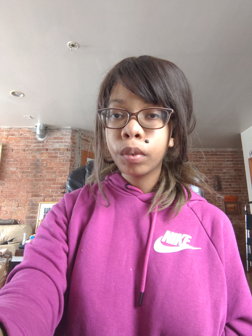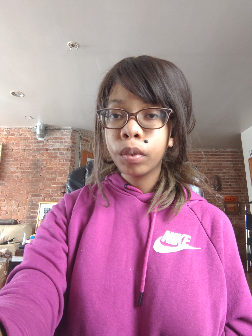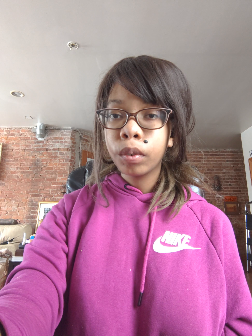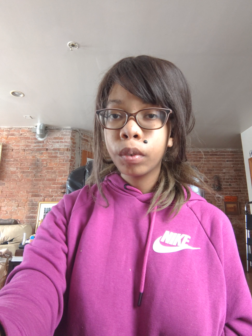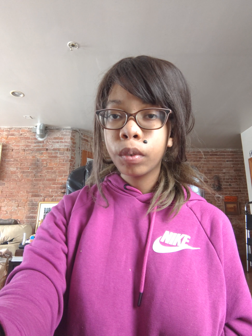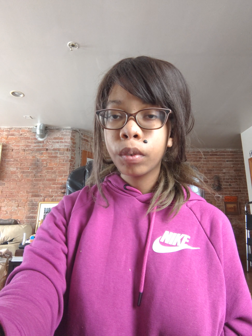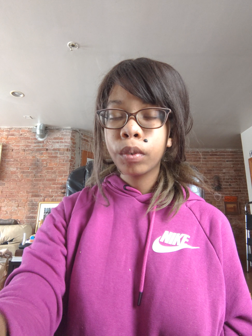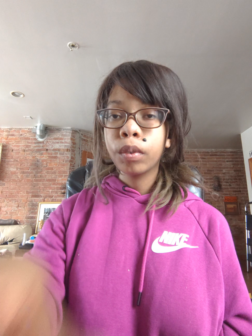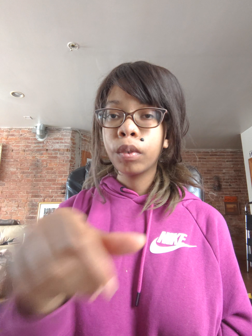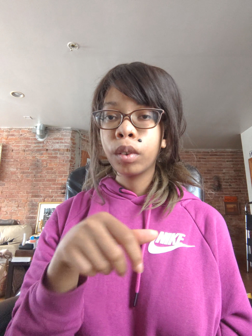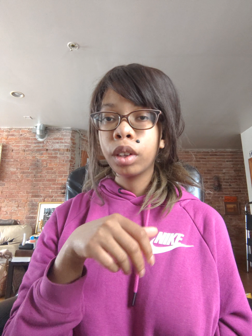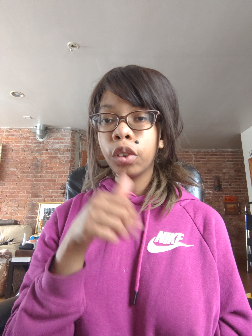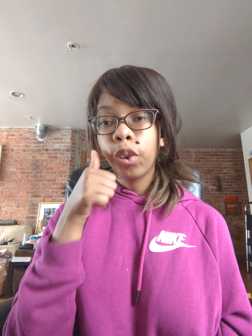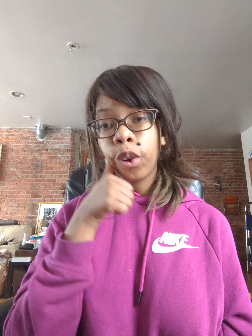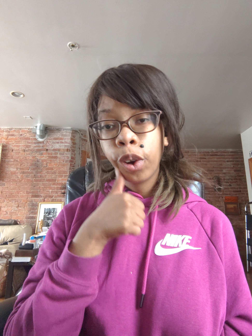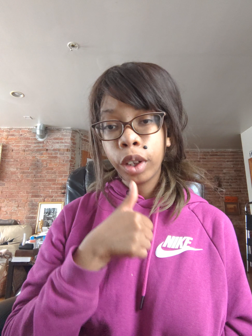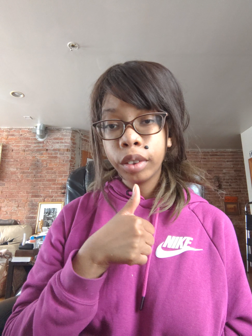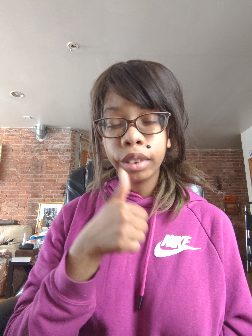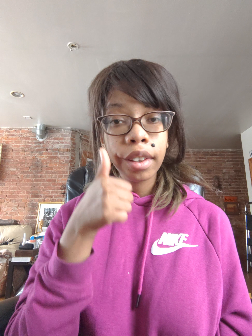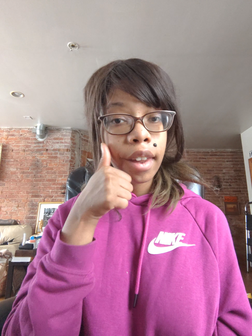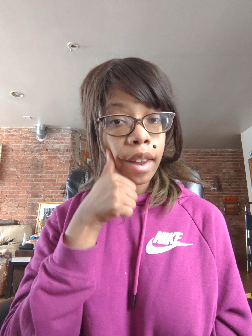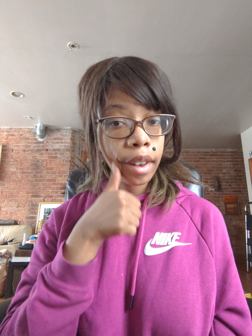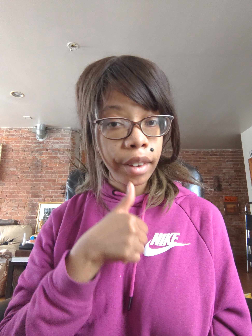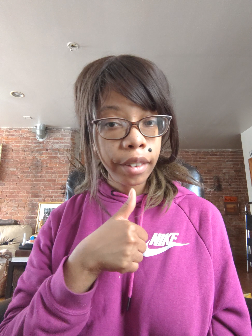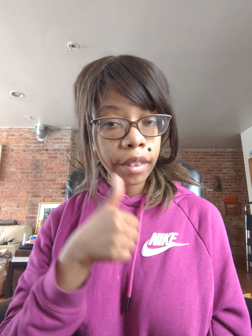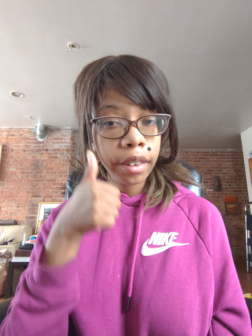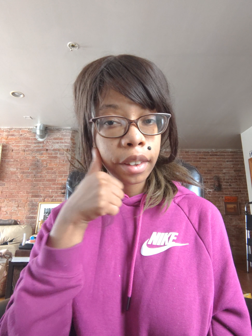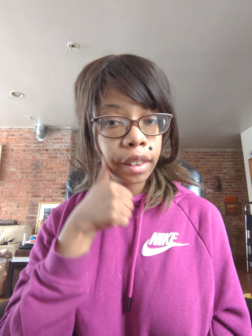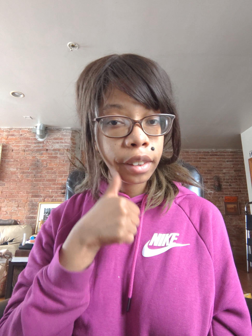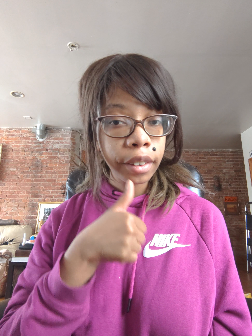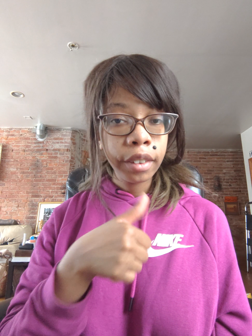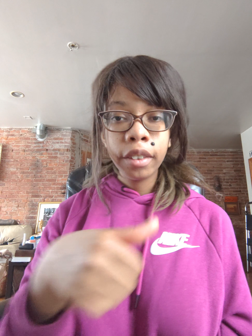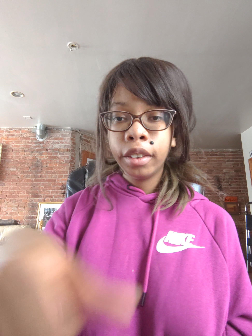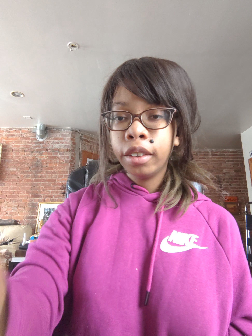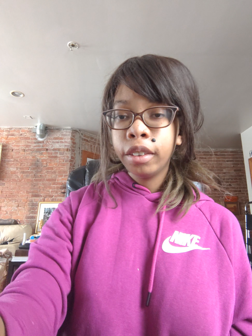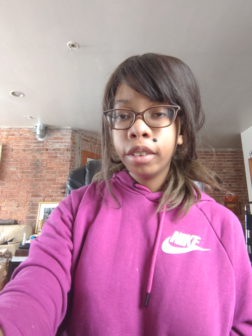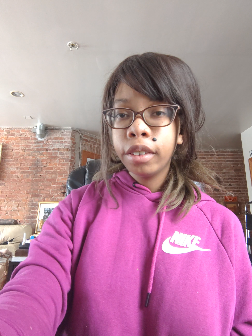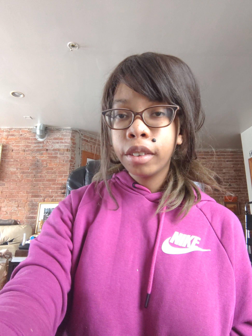girl